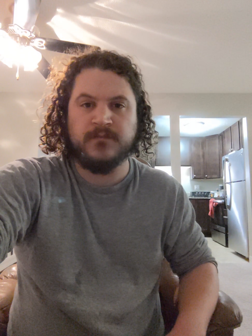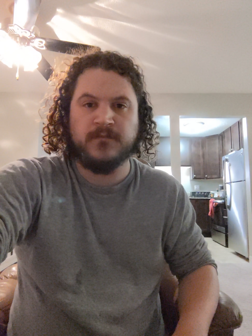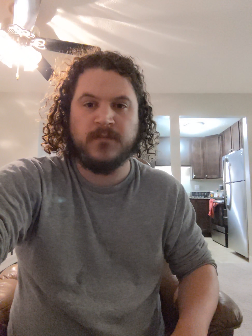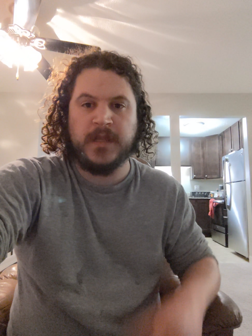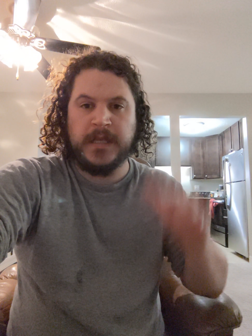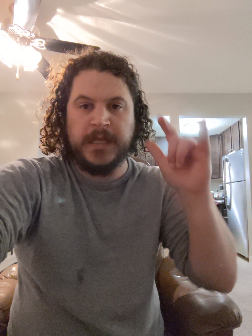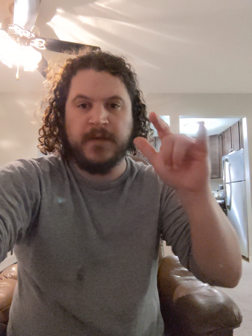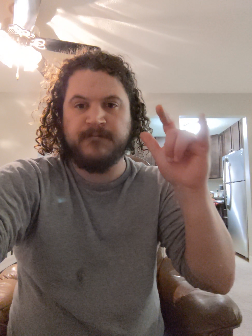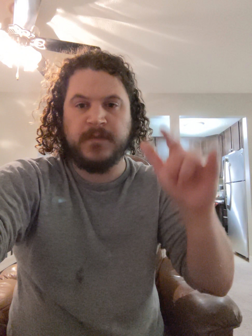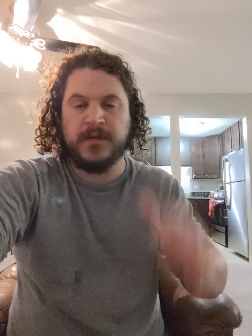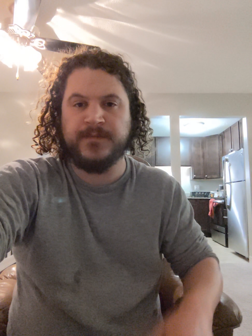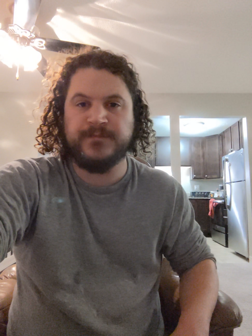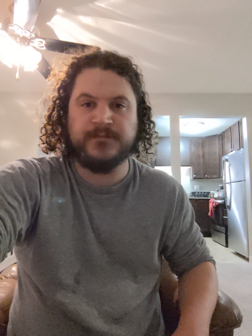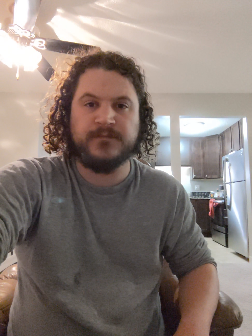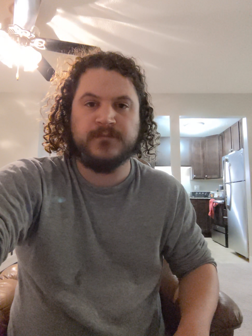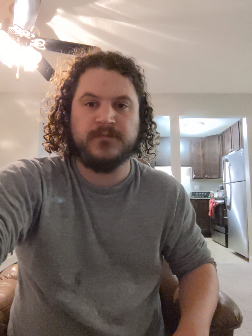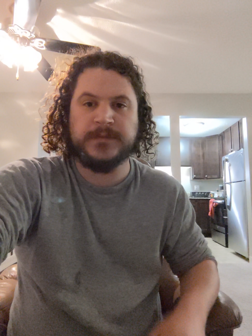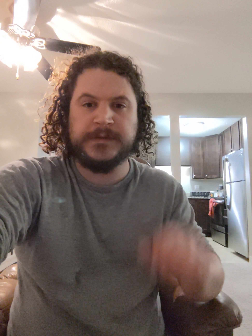airplane